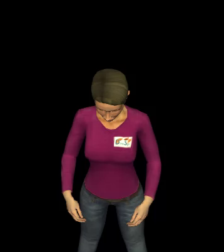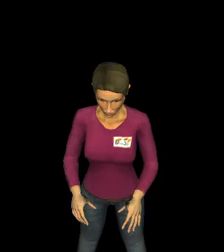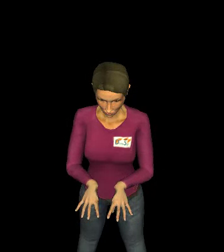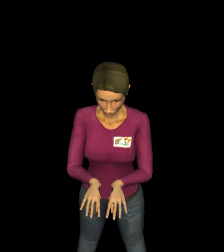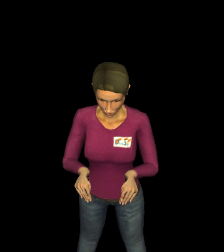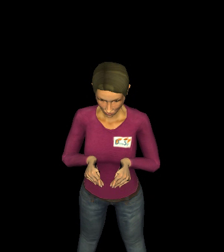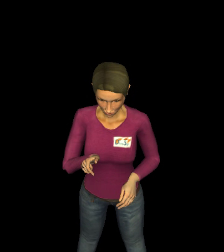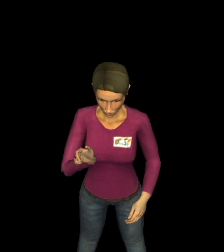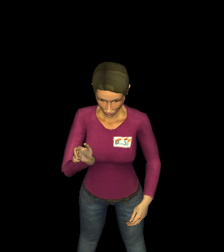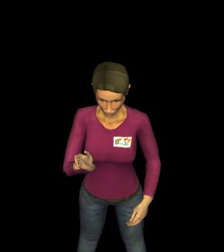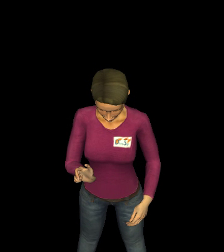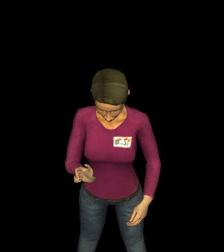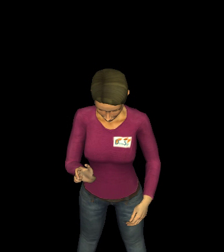فرد من العائلة